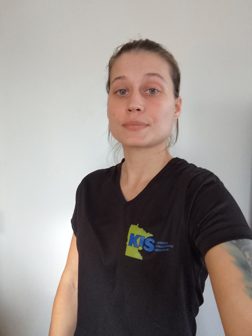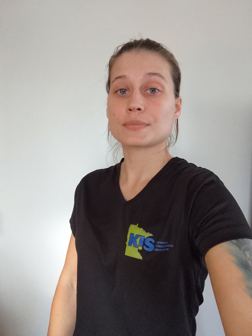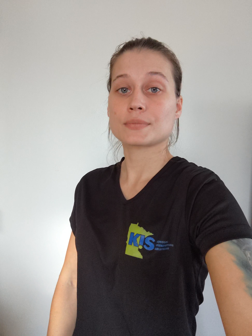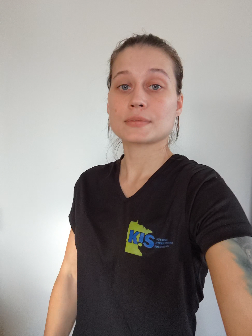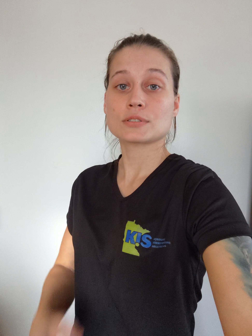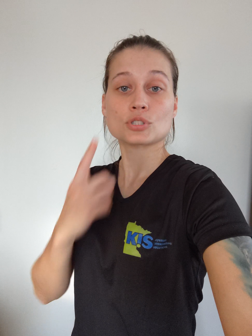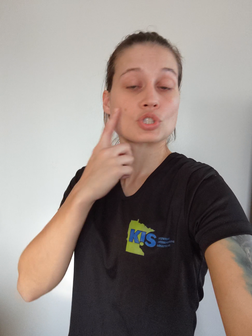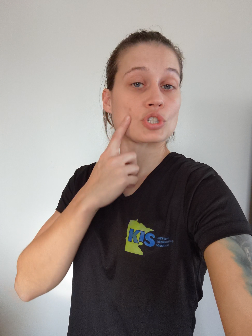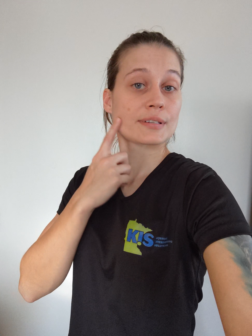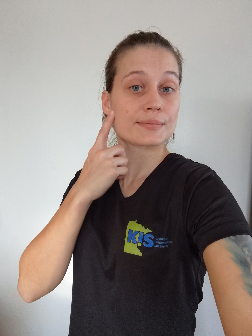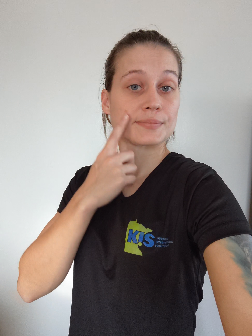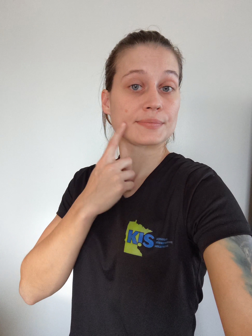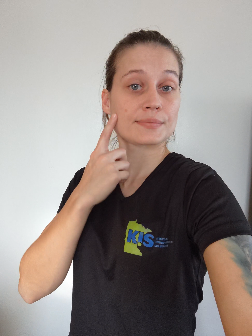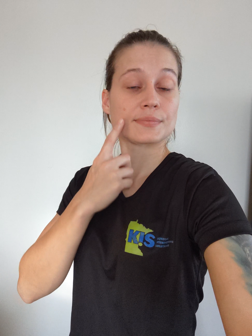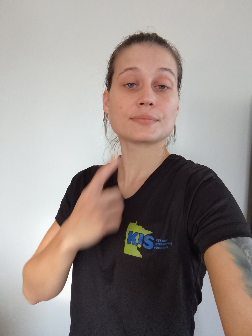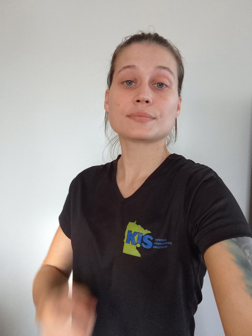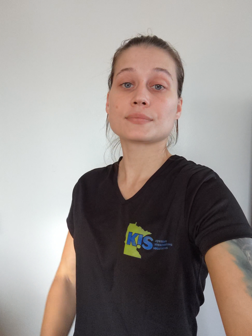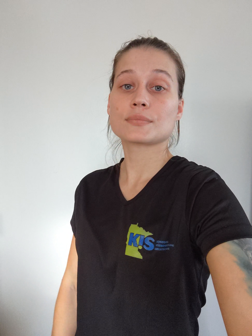cheek